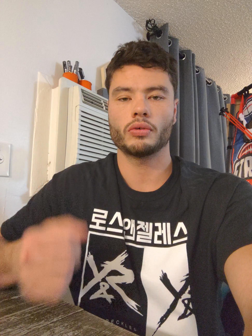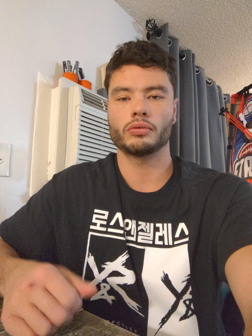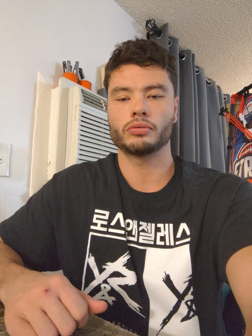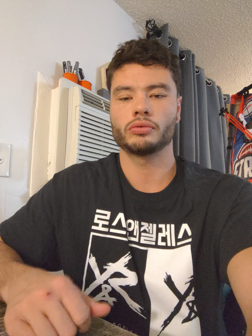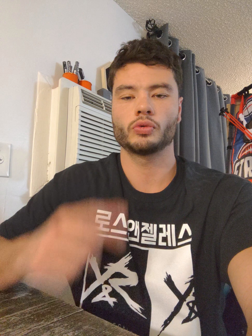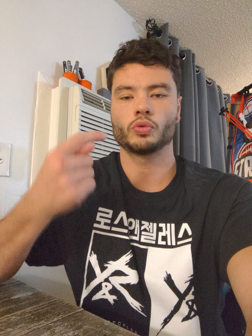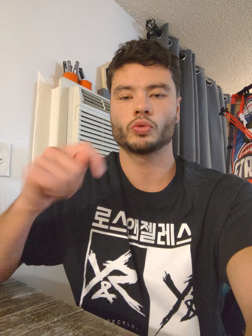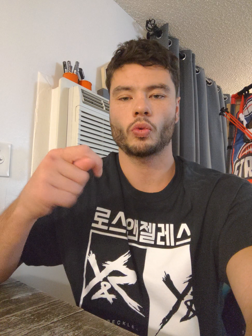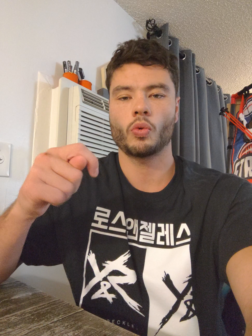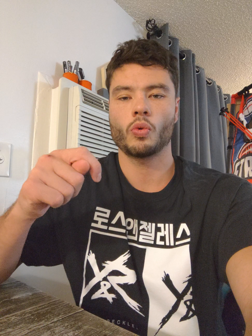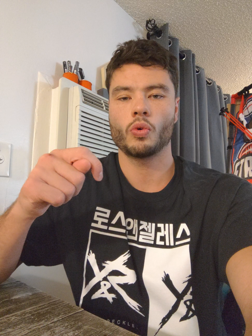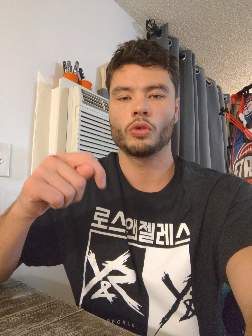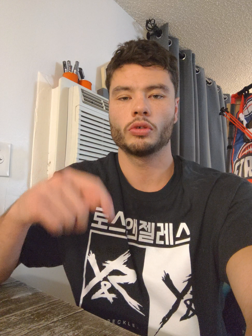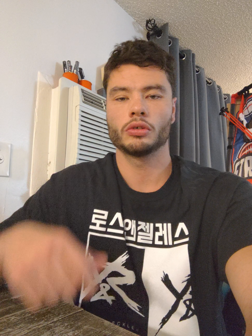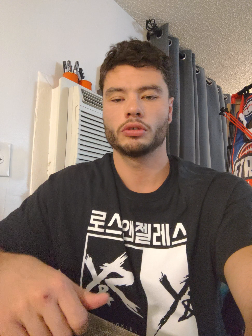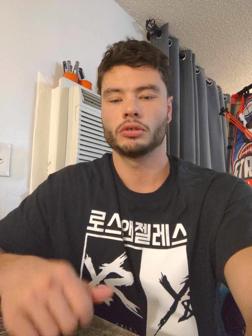toy